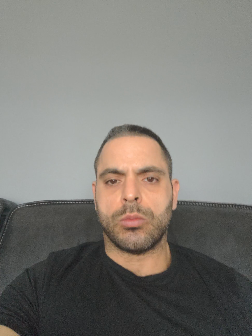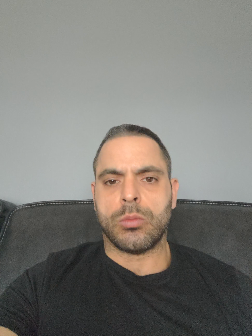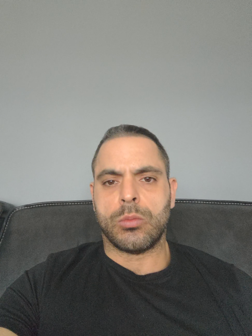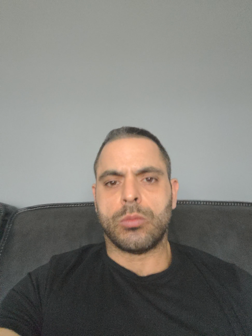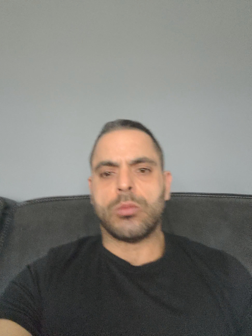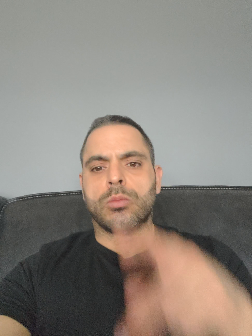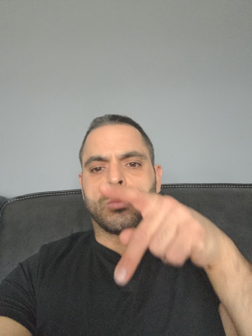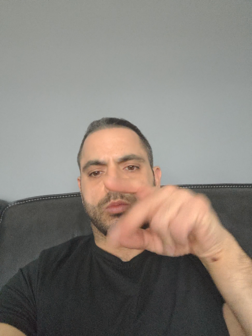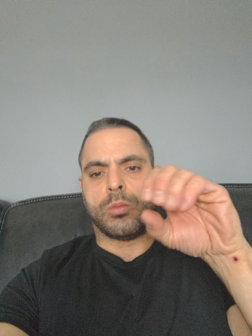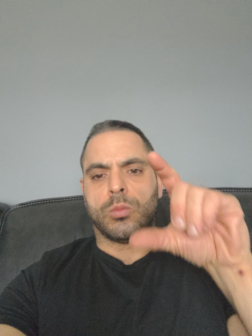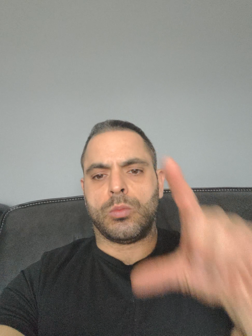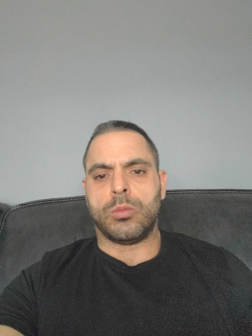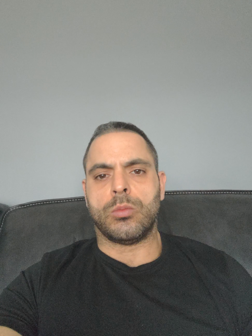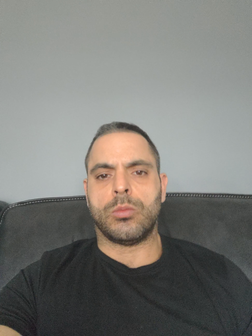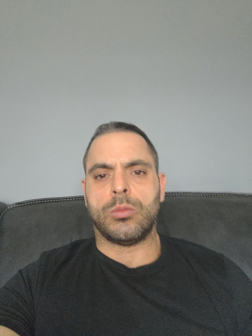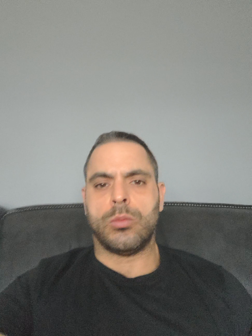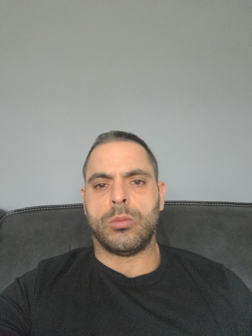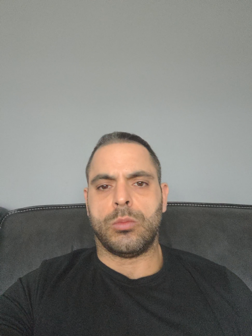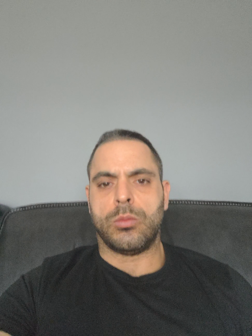pool